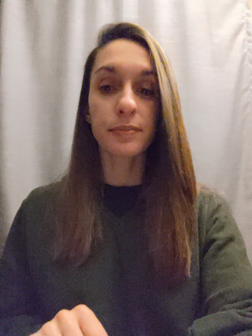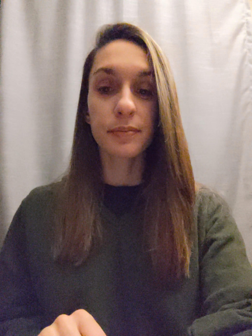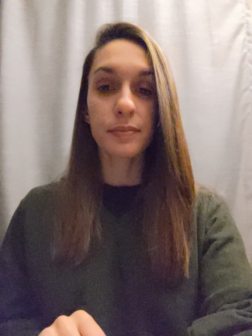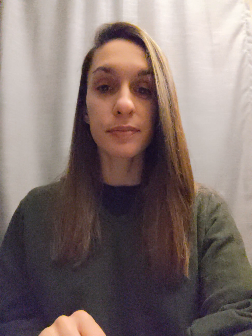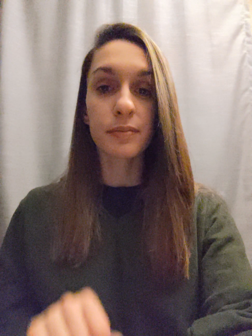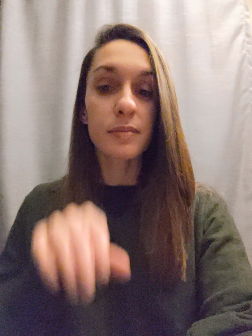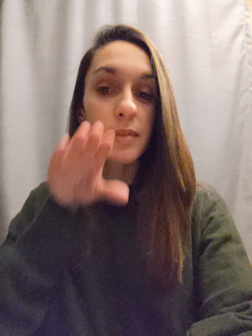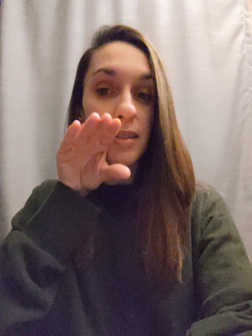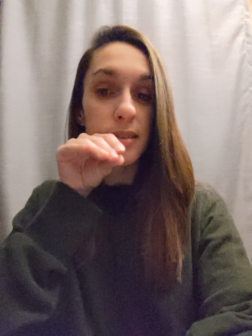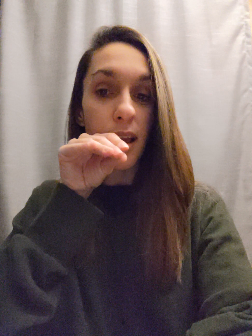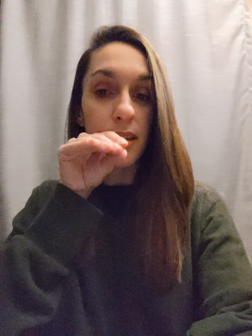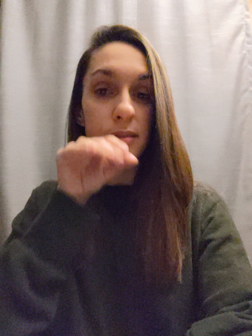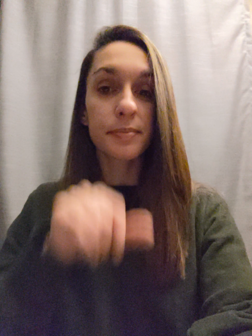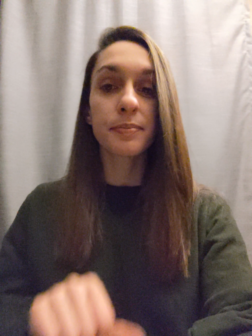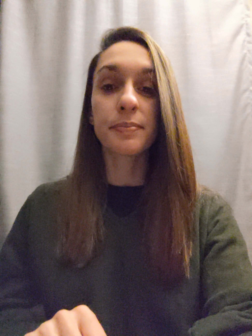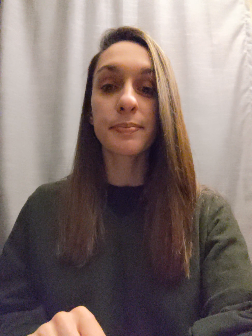goose